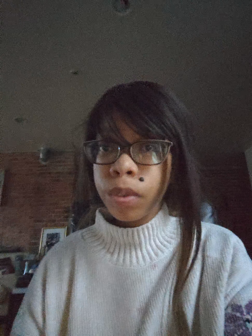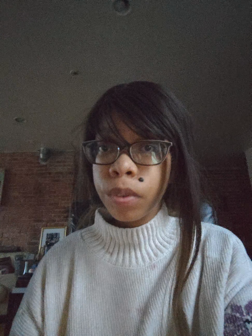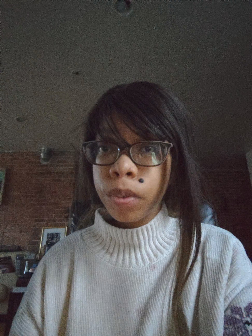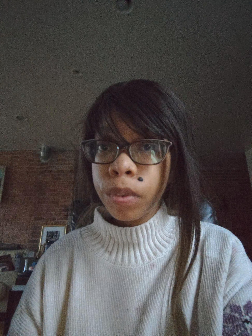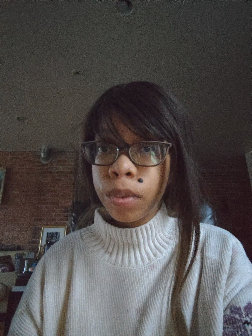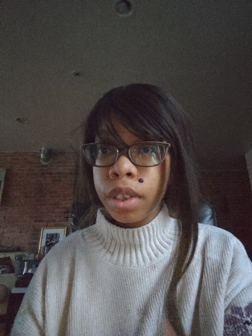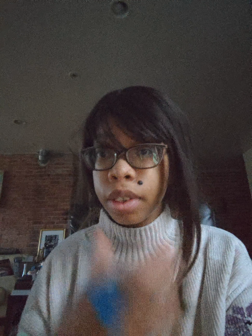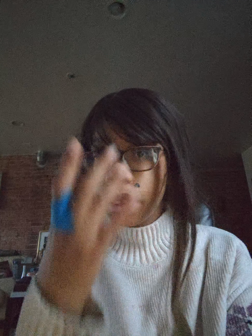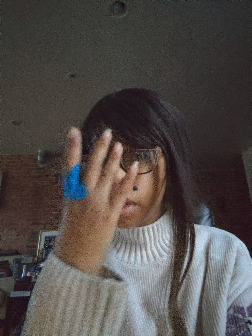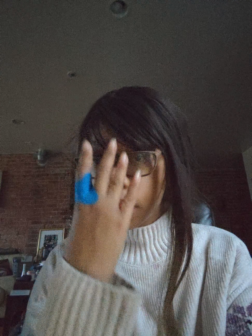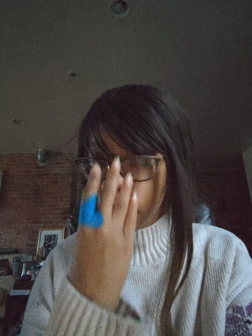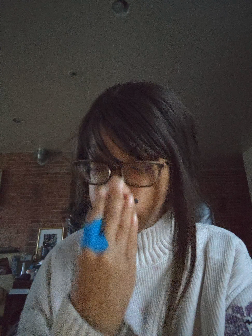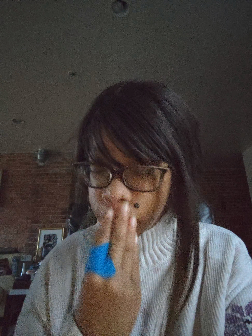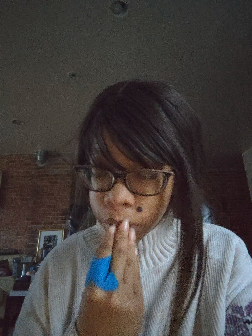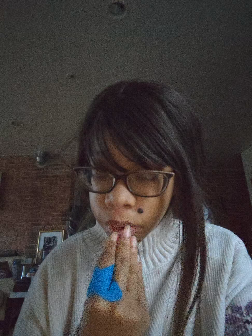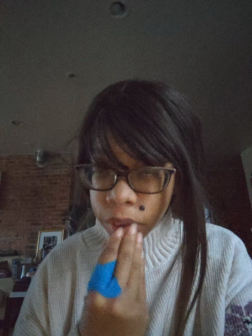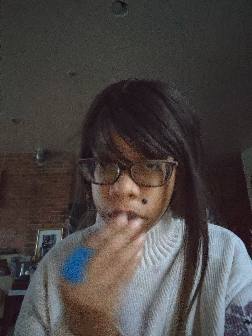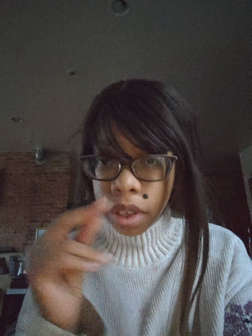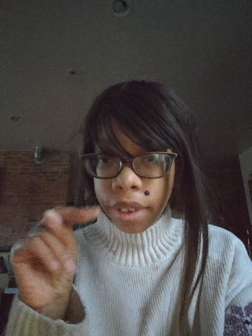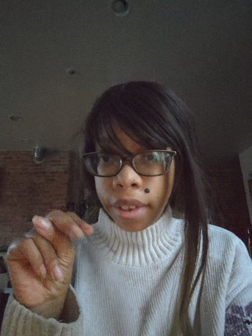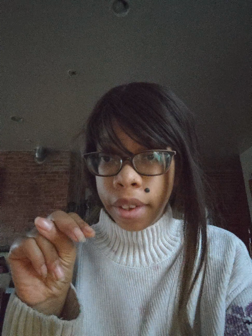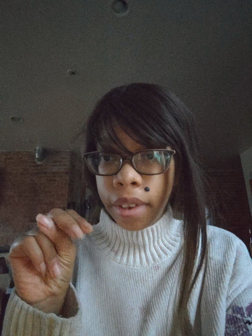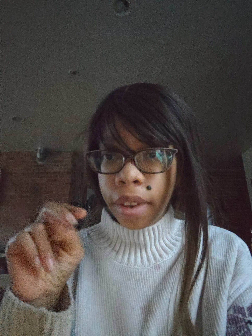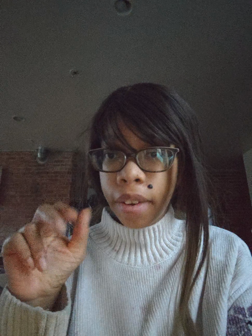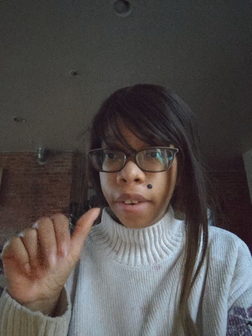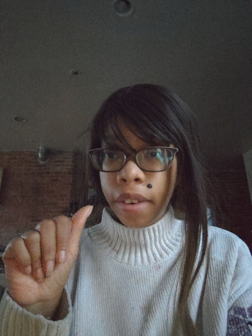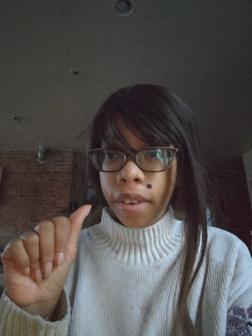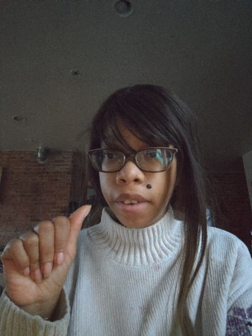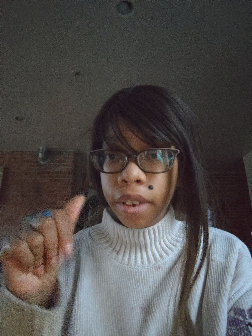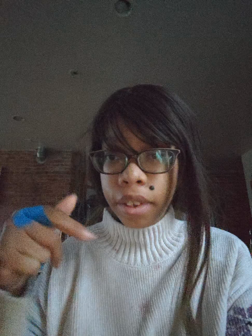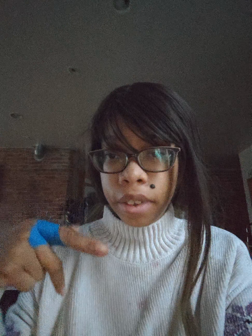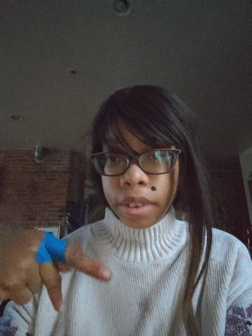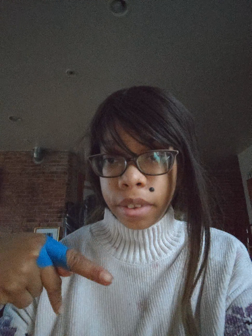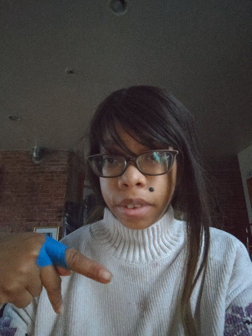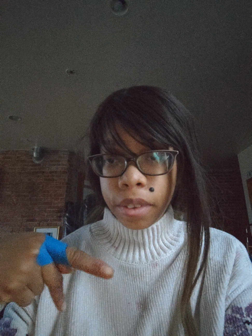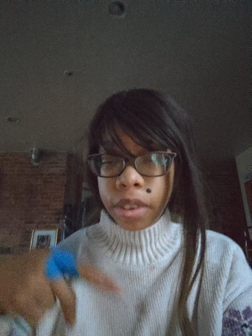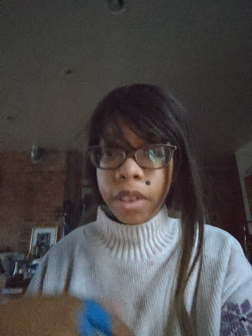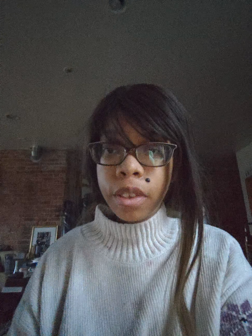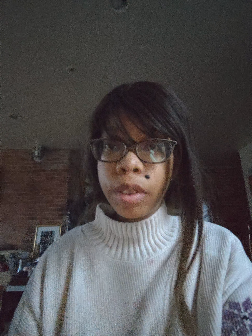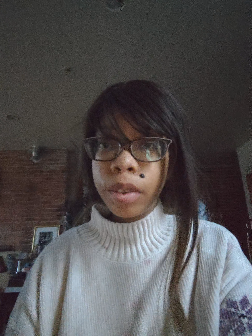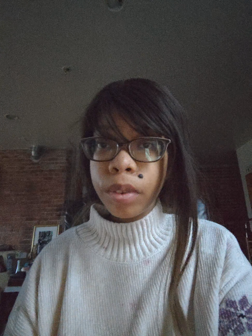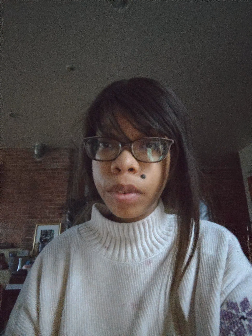nap